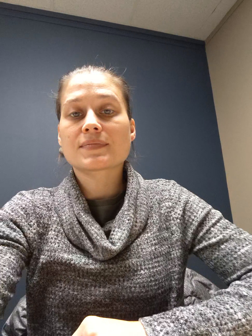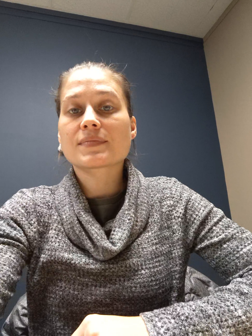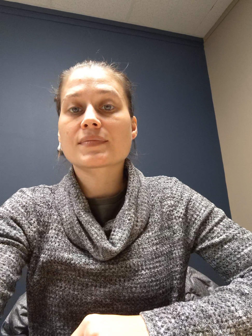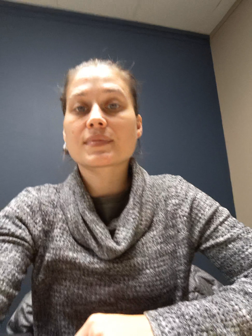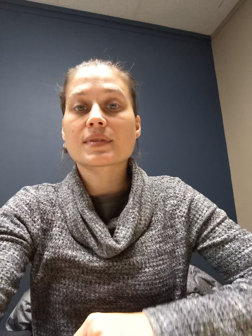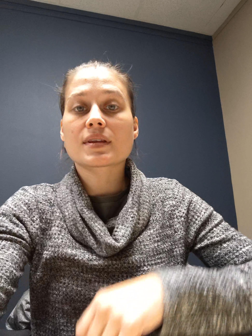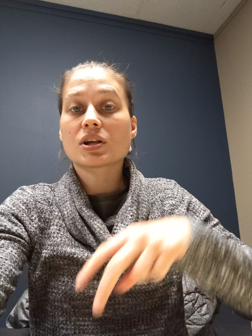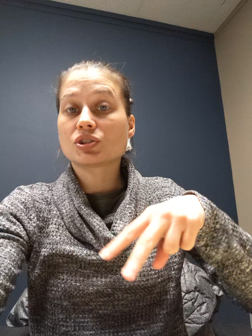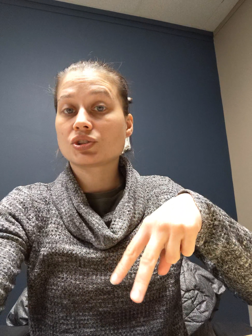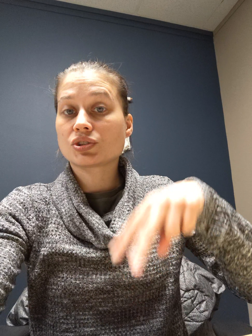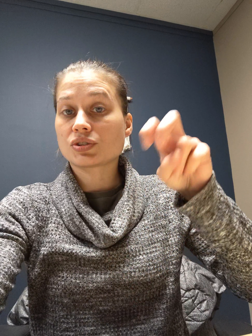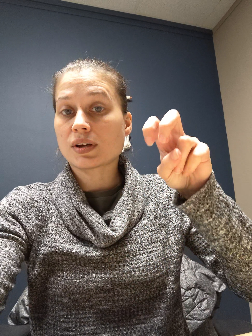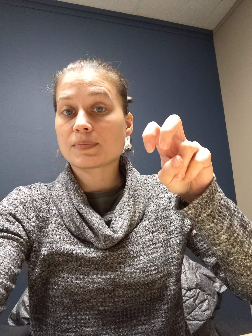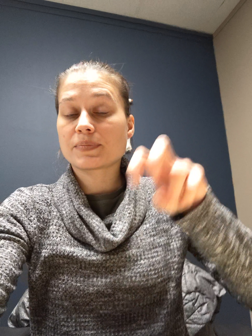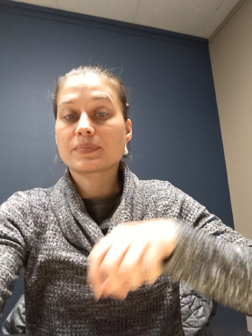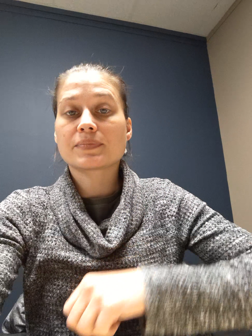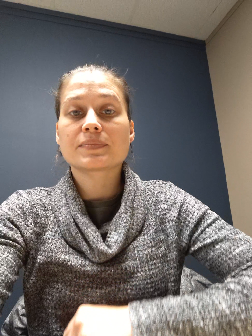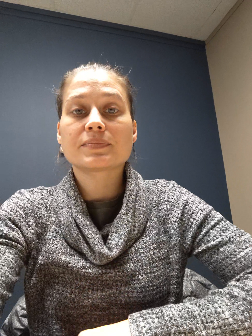jump